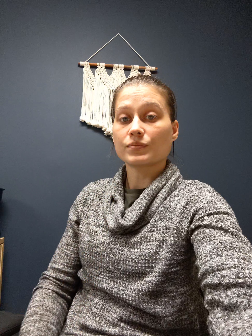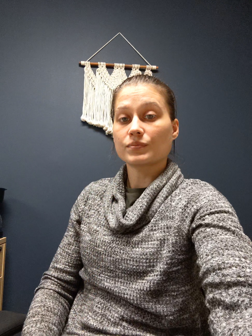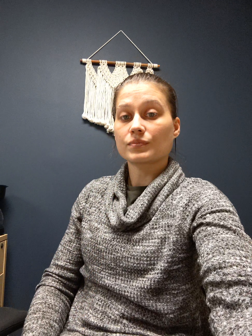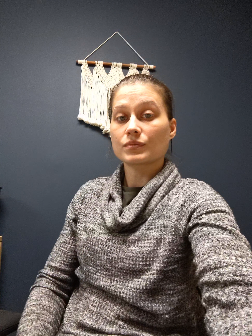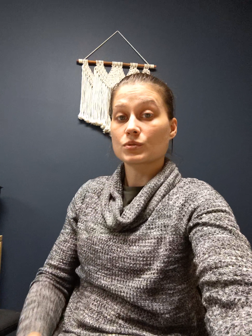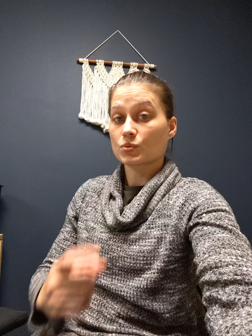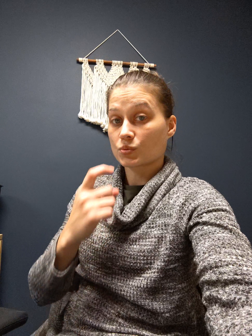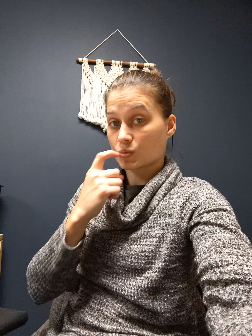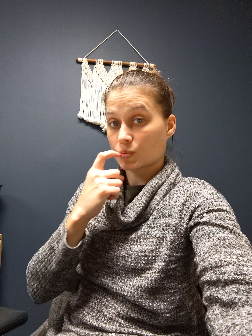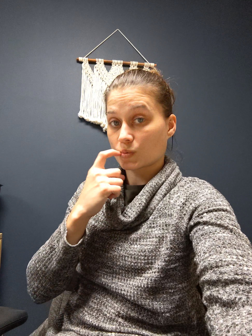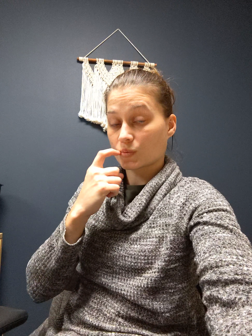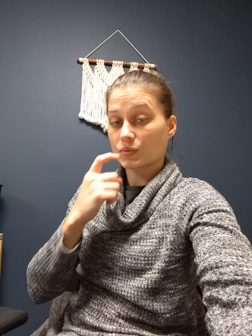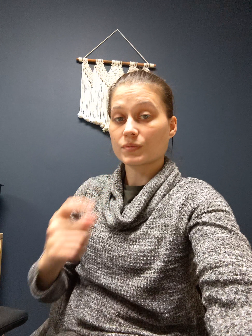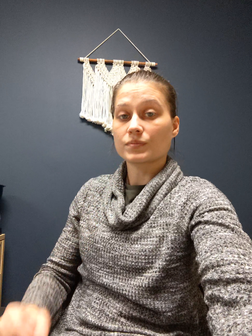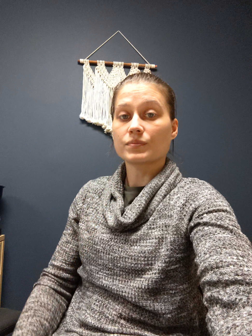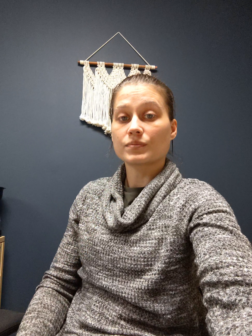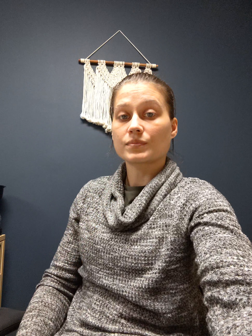tooth